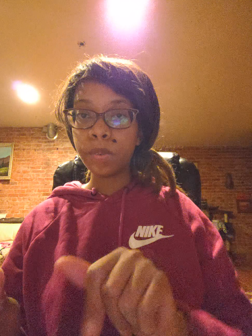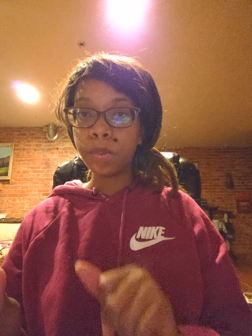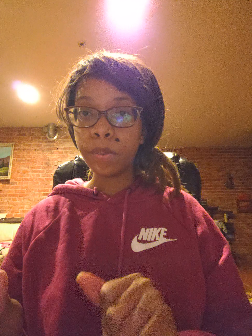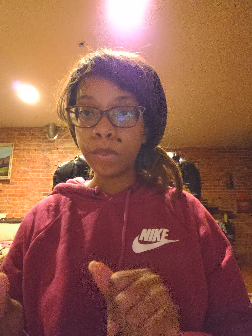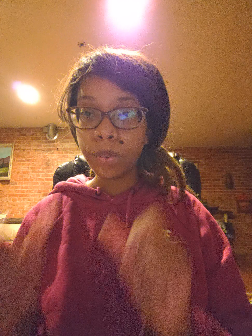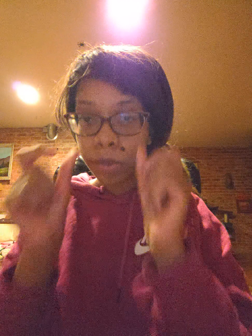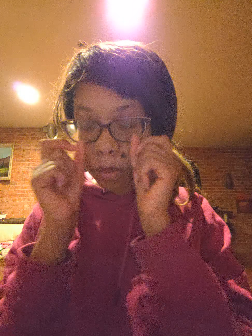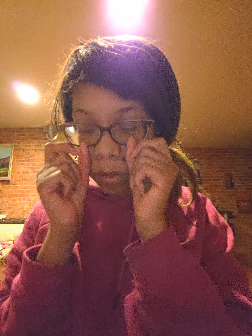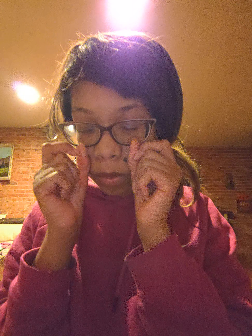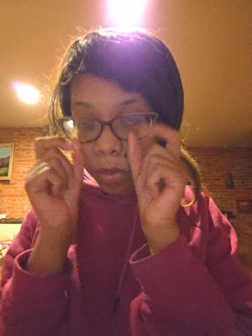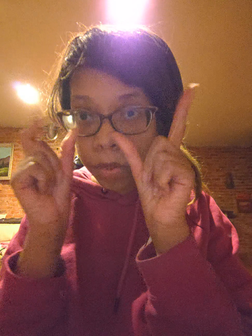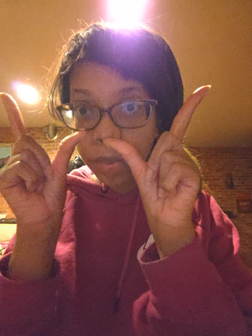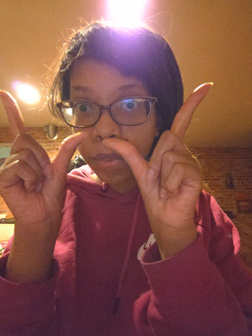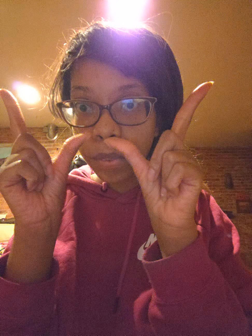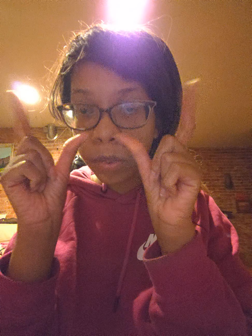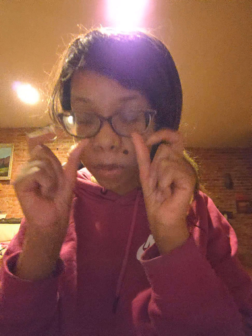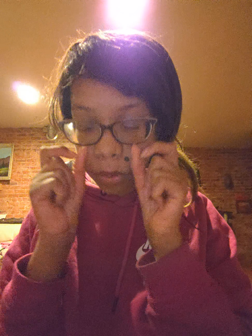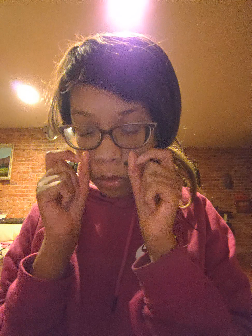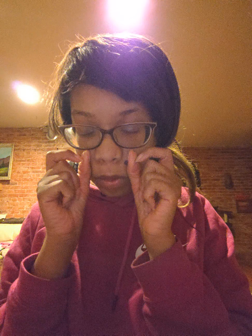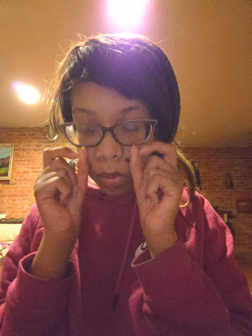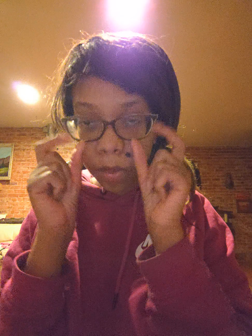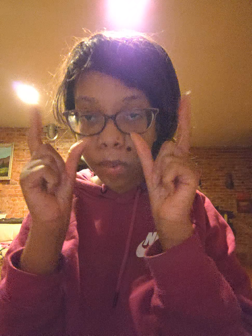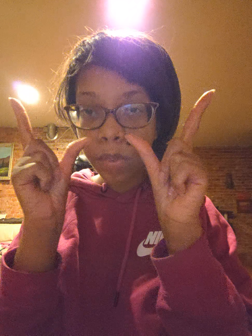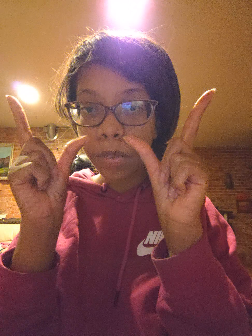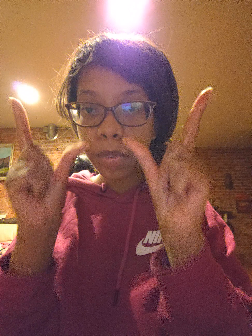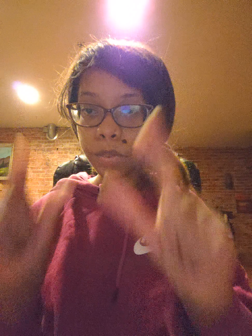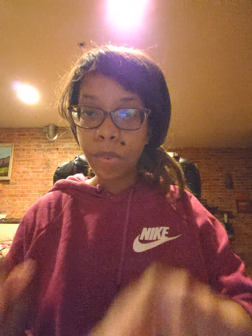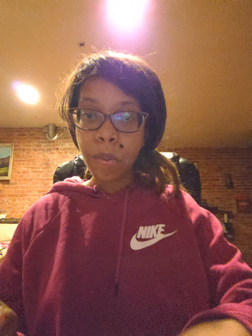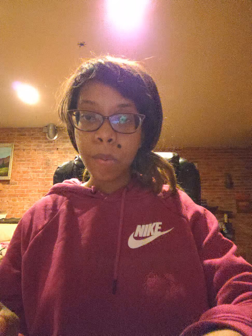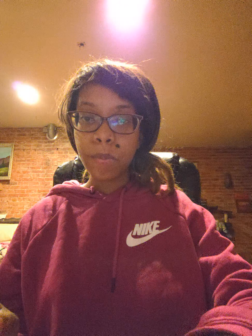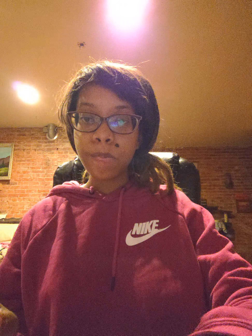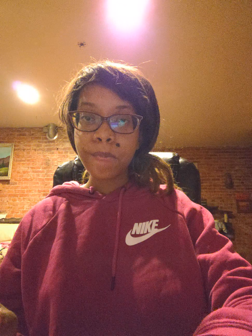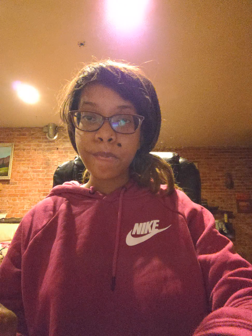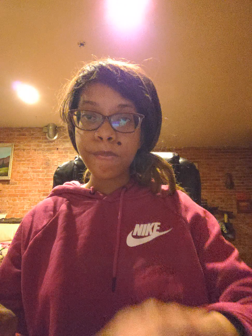wake